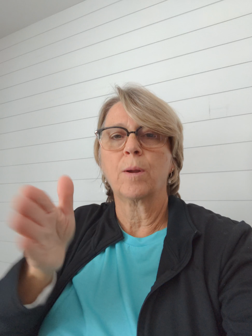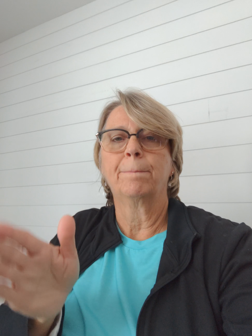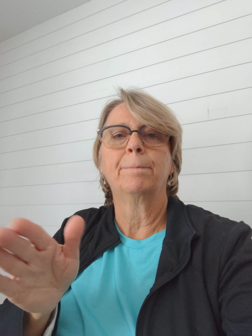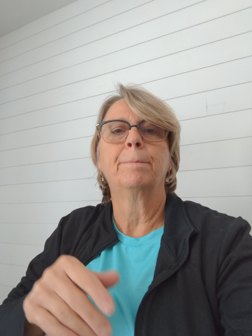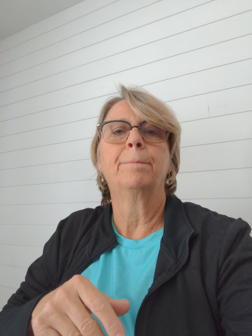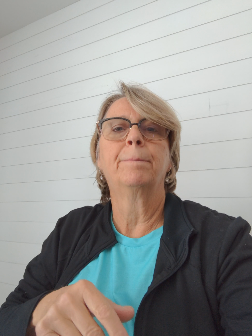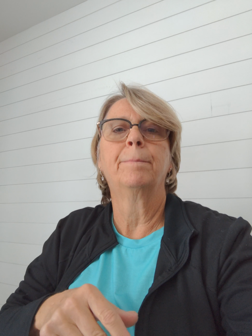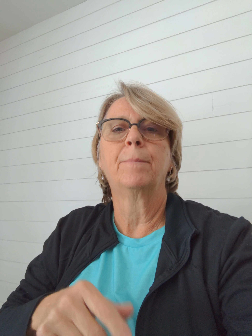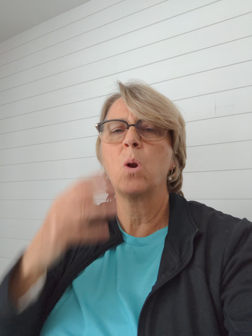room